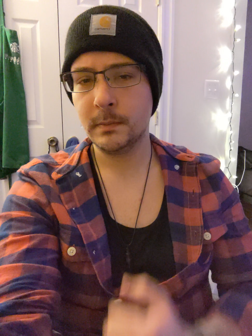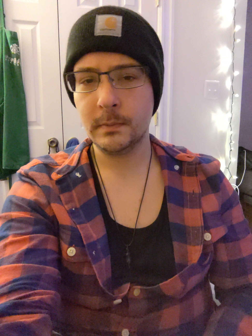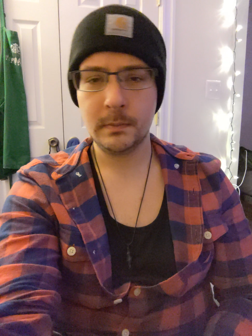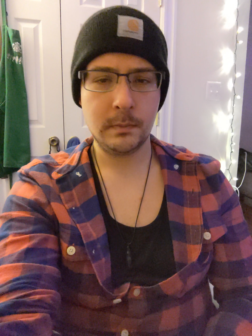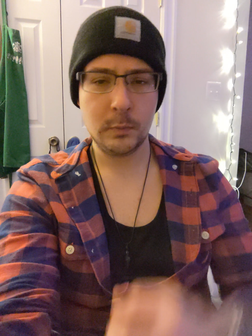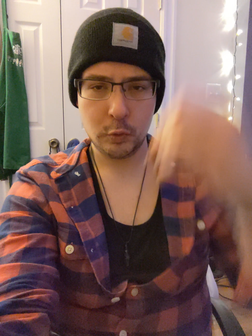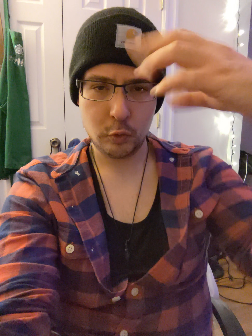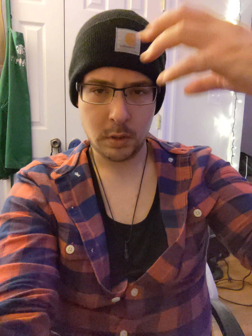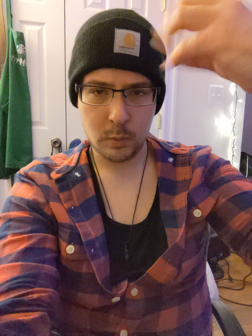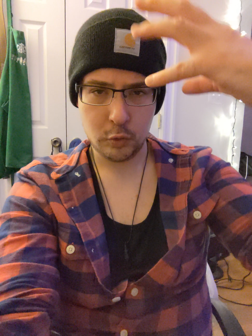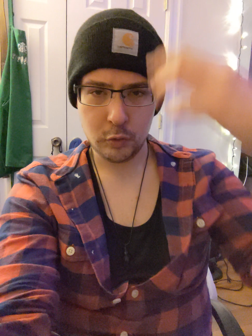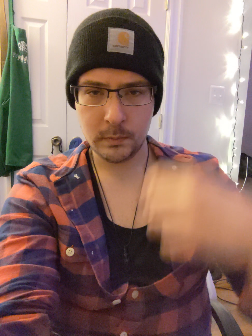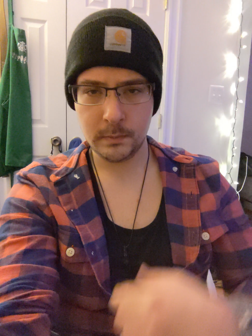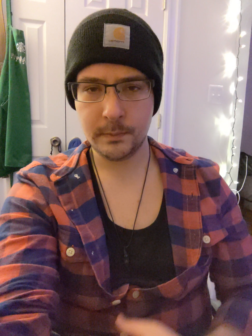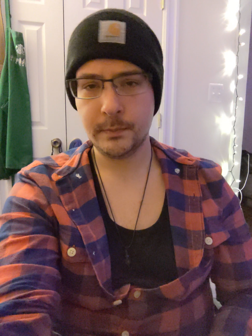shower